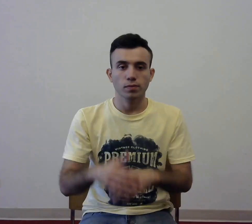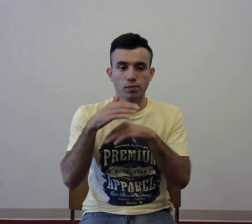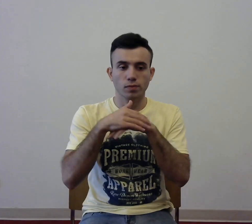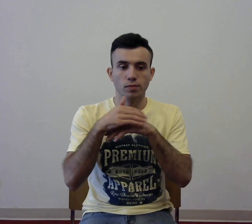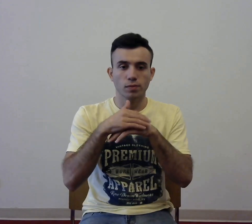axşam